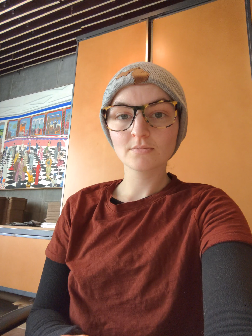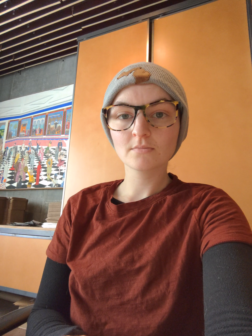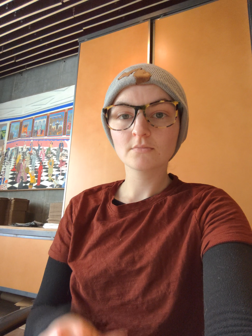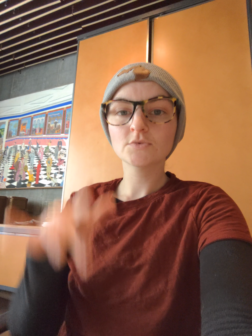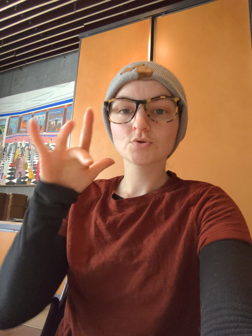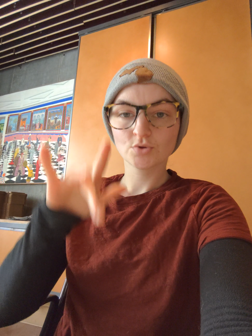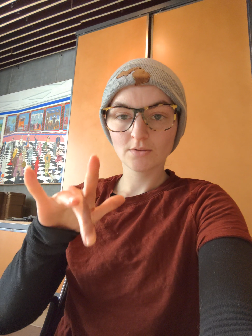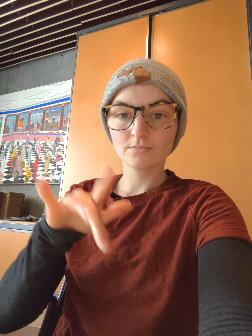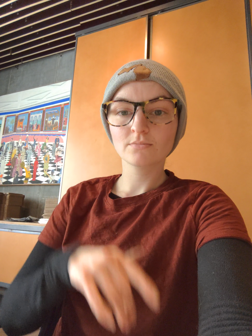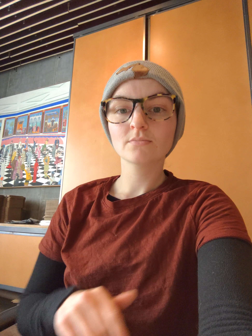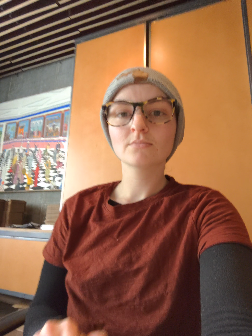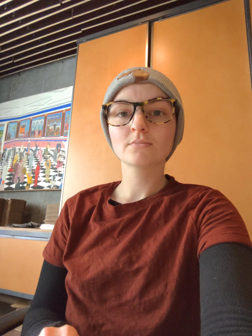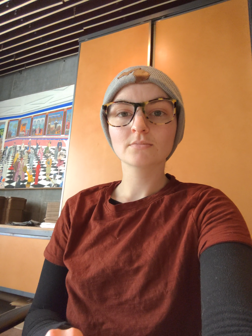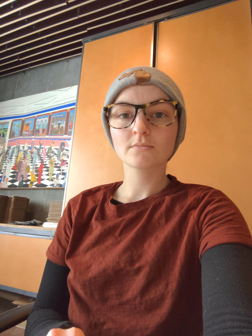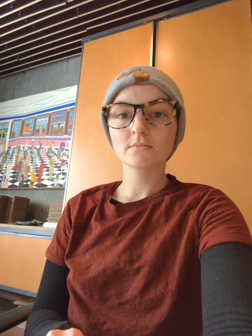touch